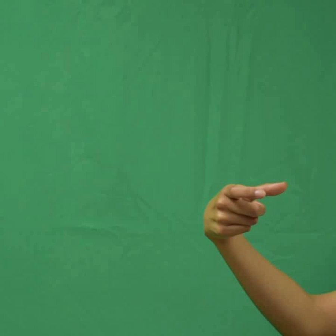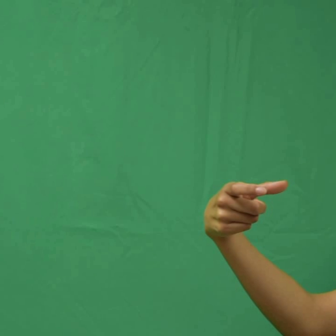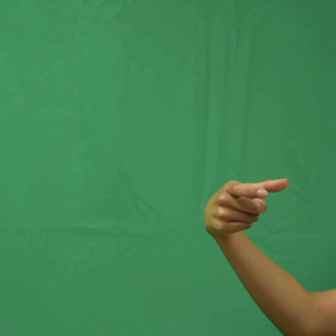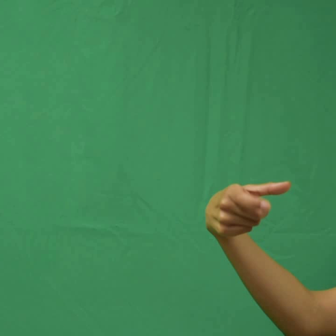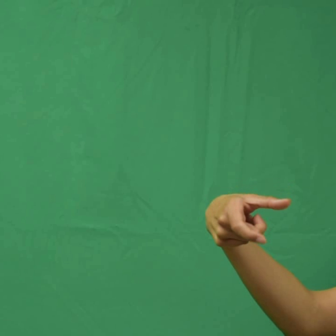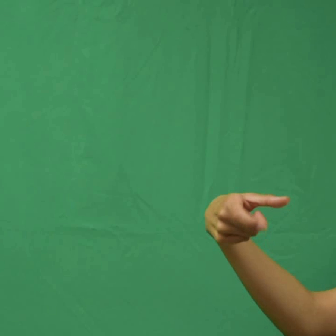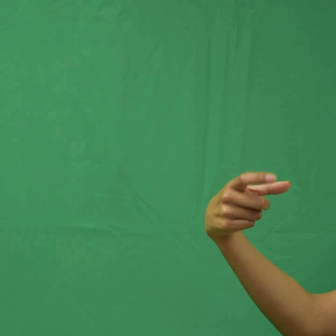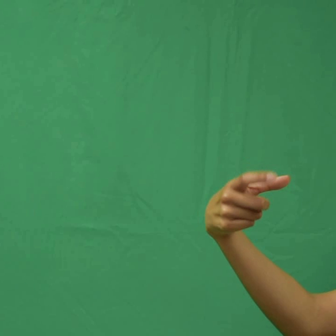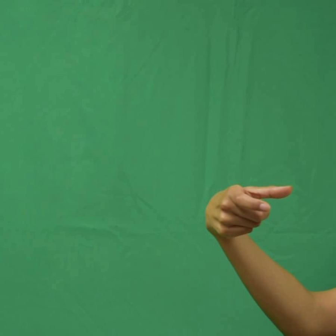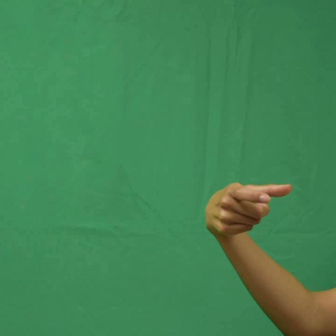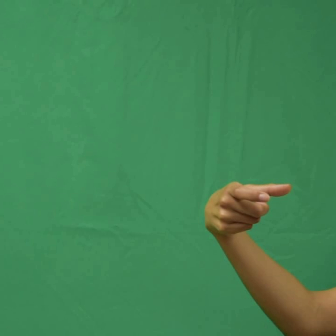Q